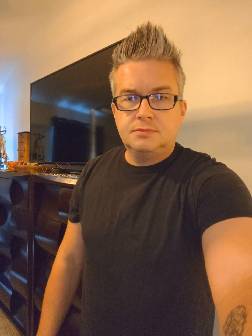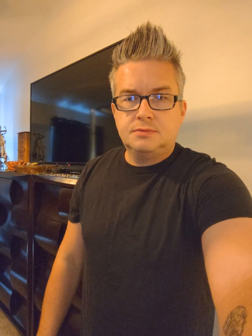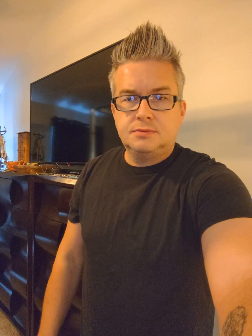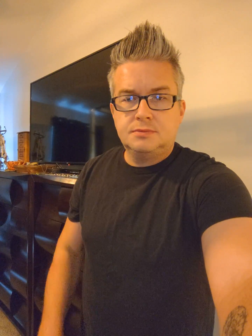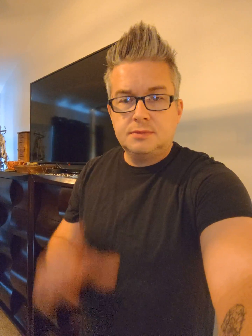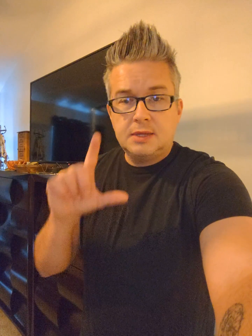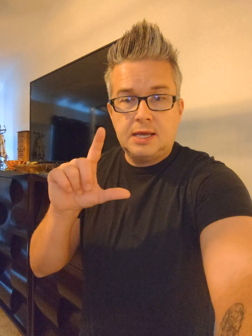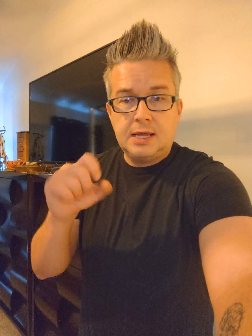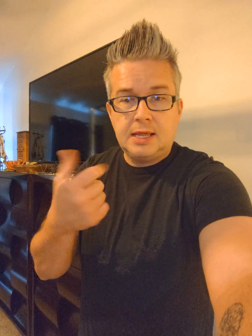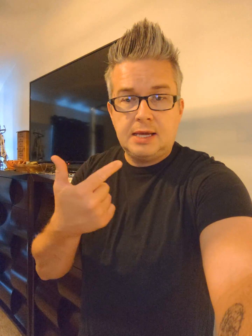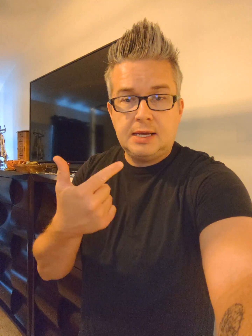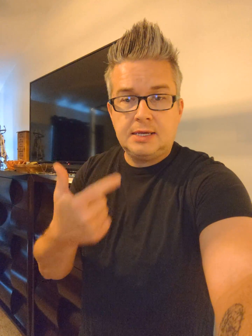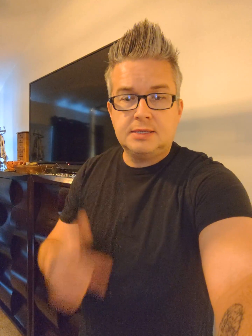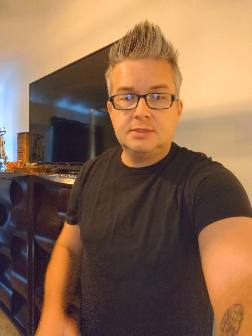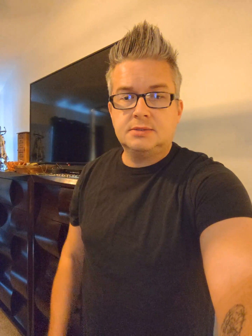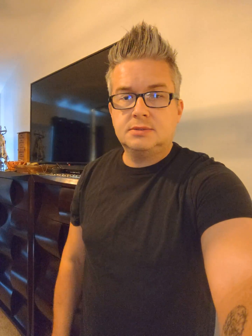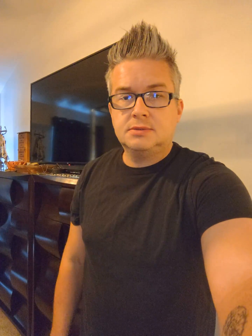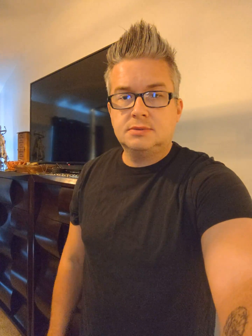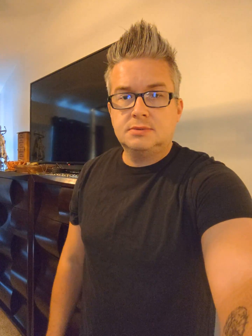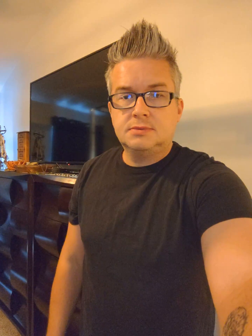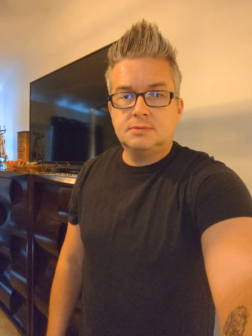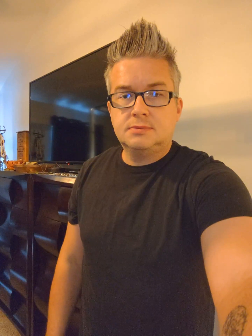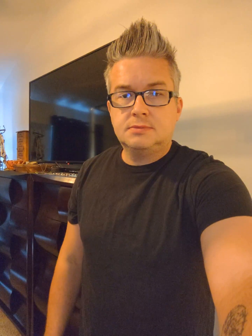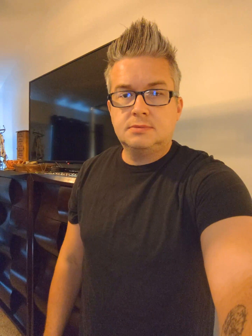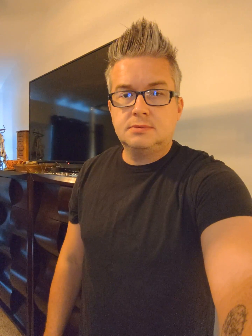leg